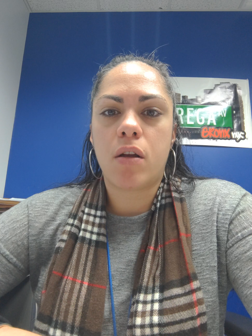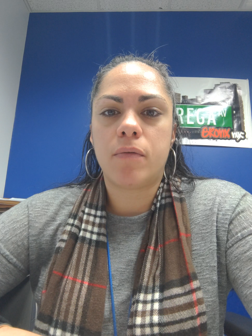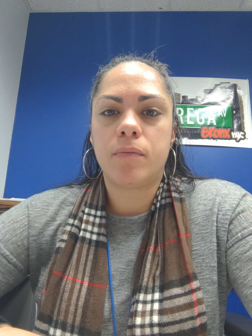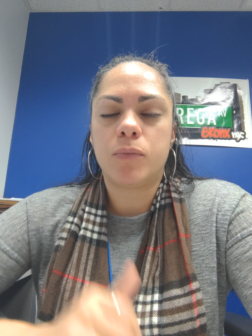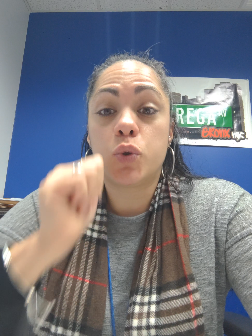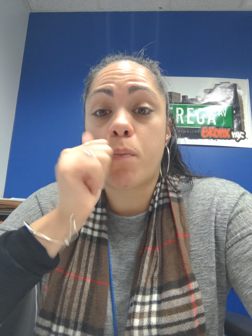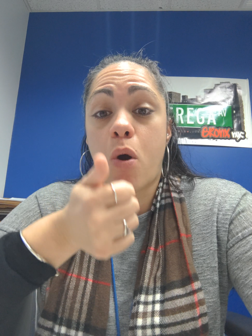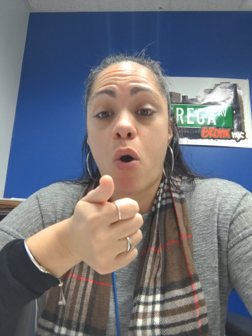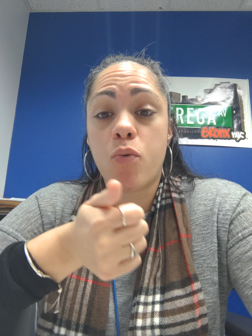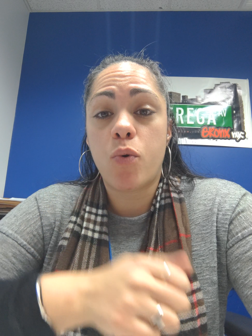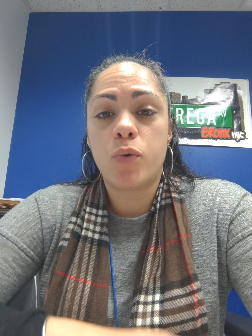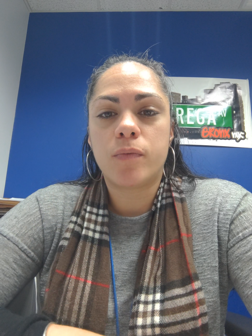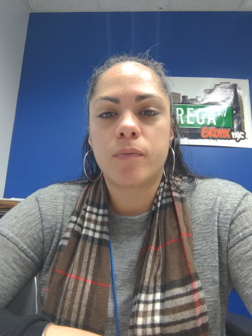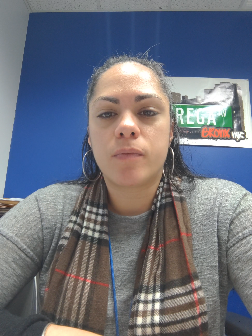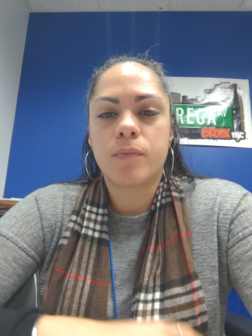tomorrow